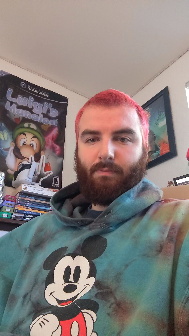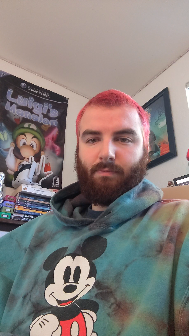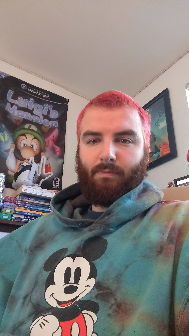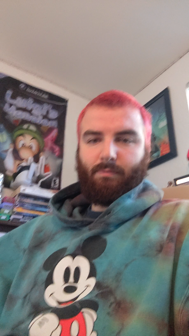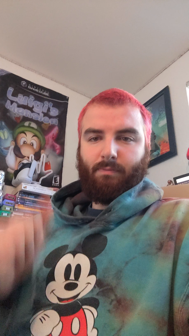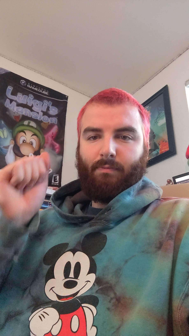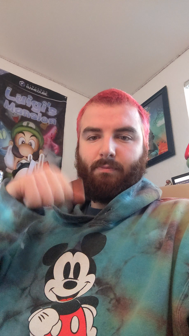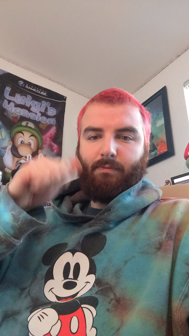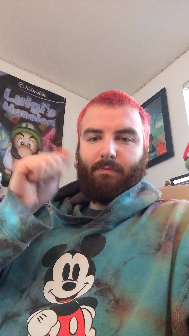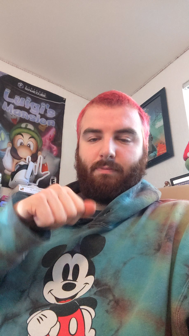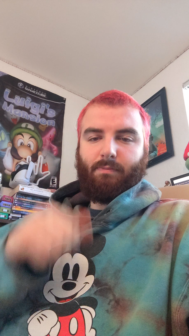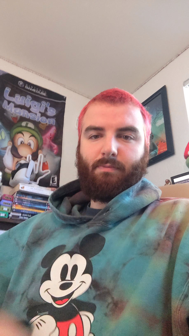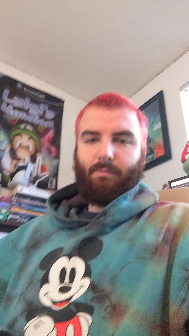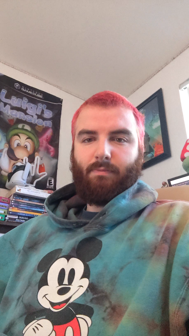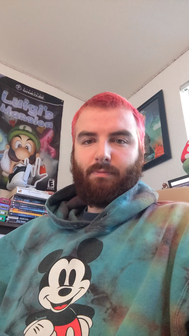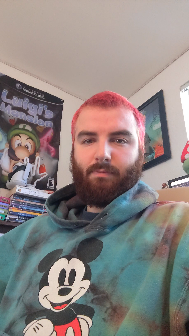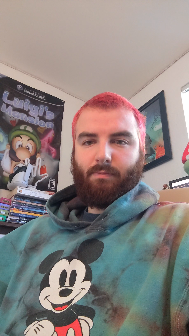rock